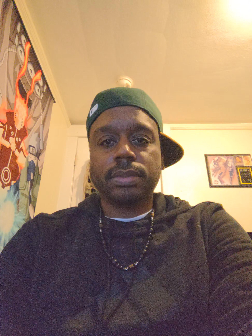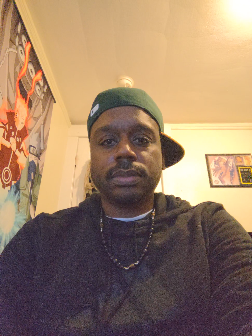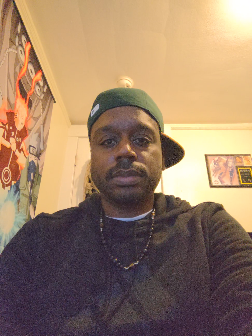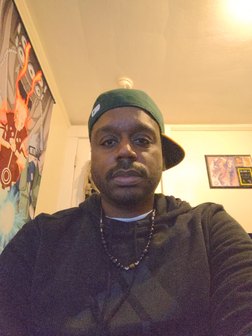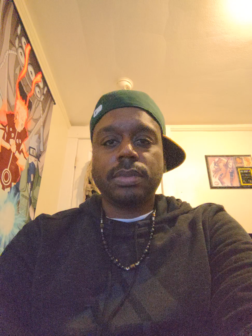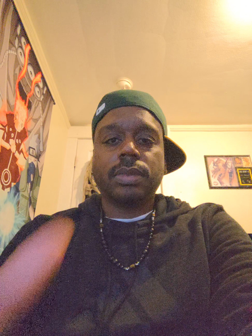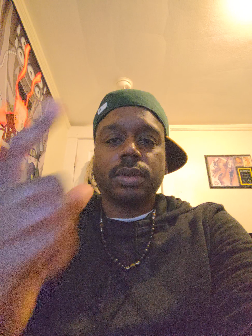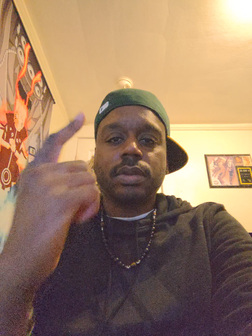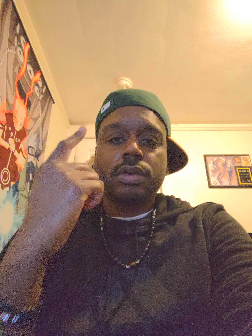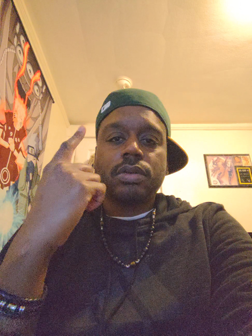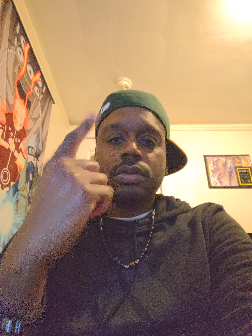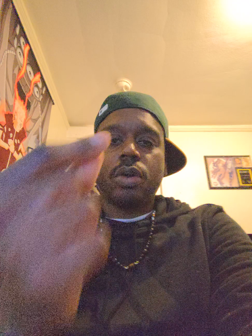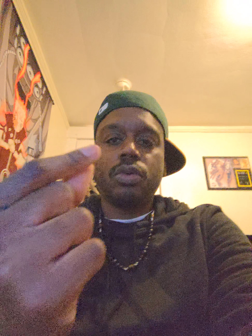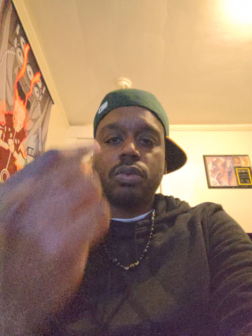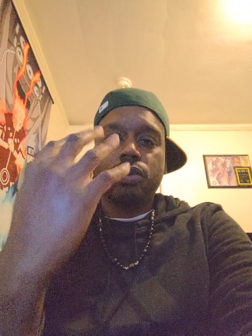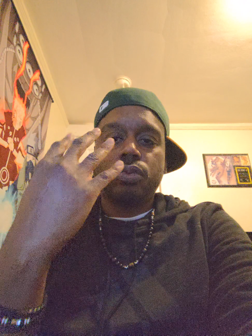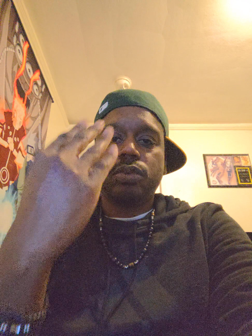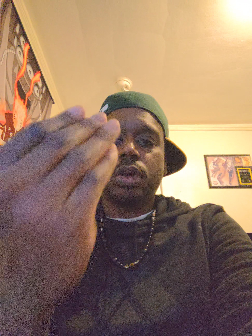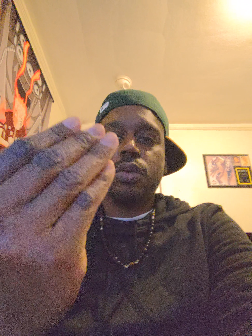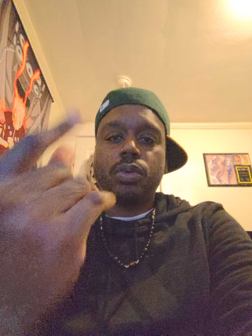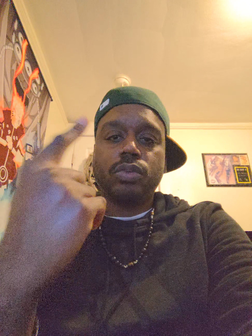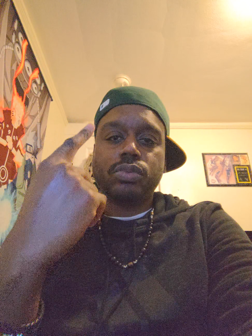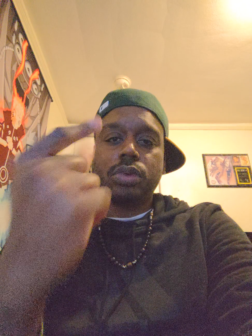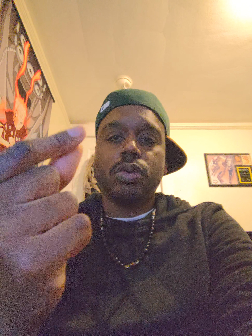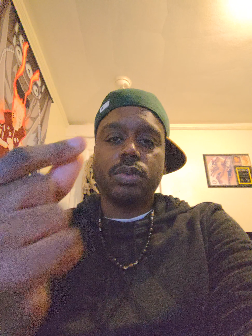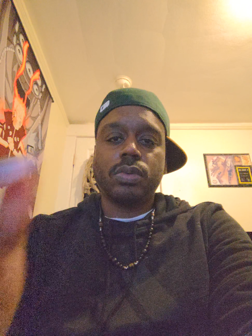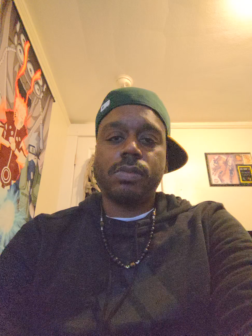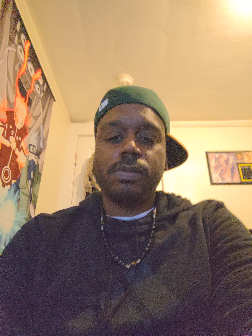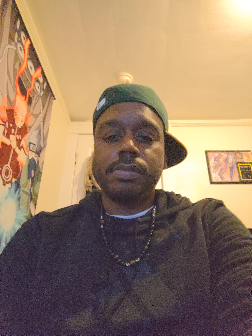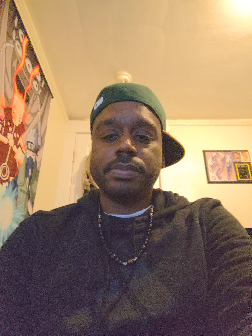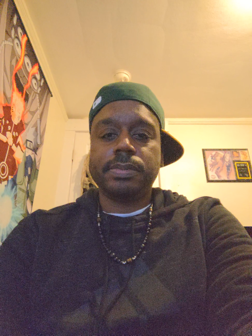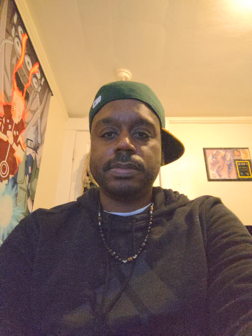go